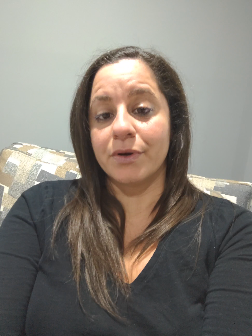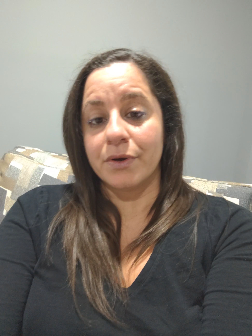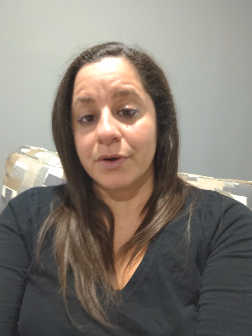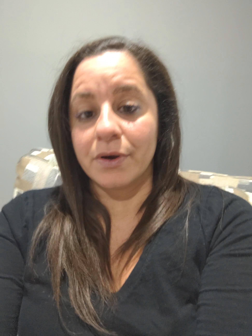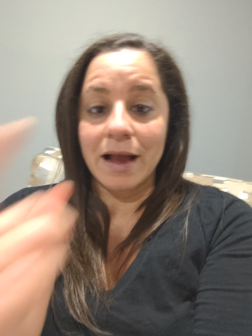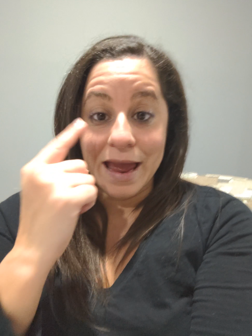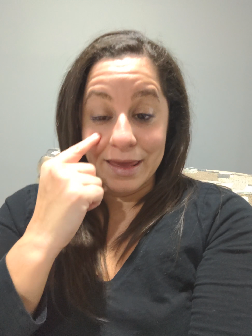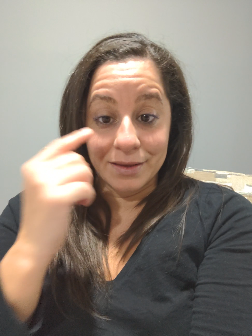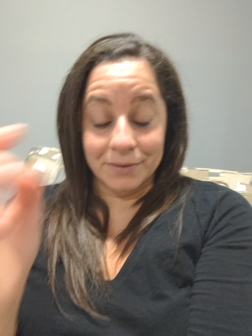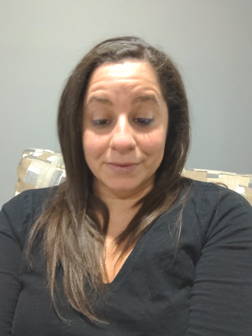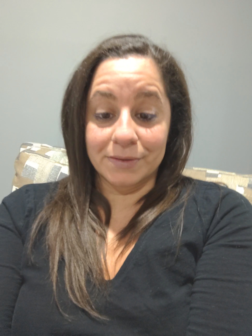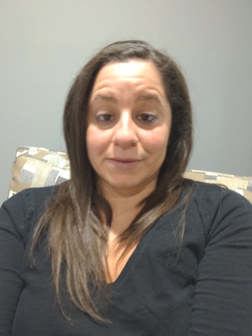eye